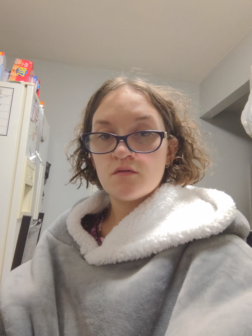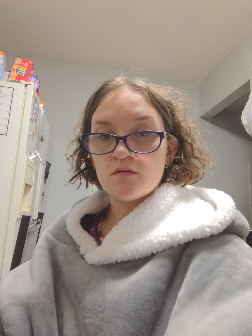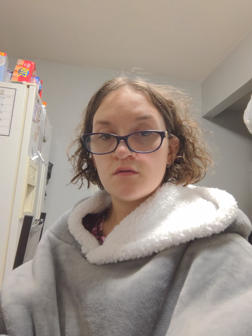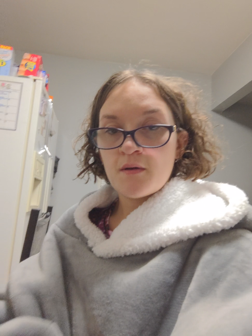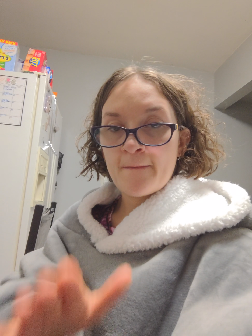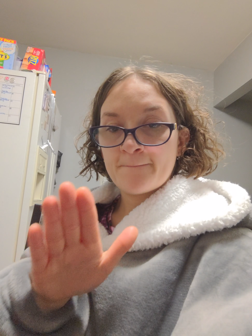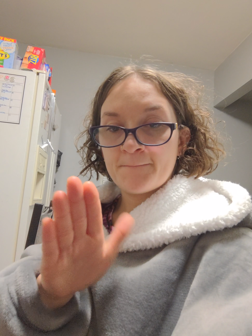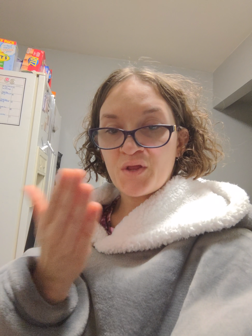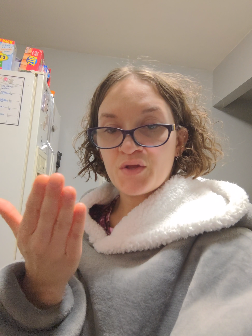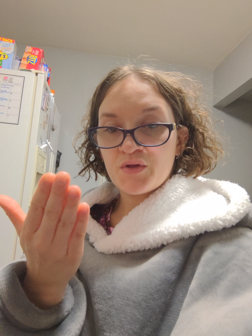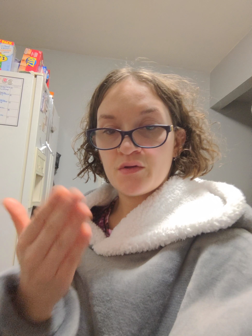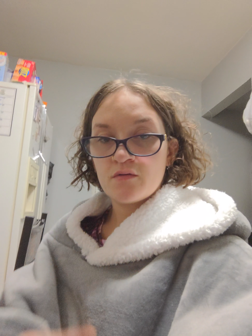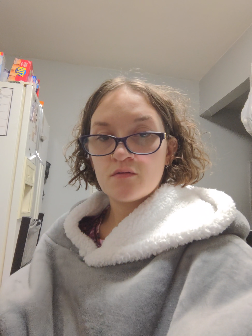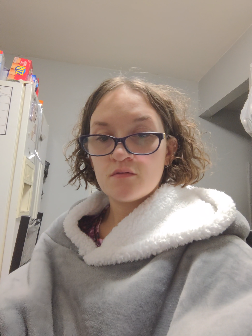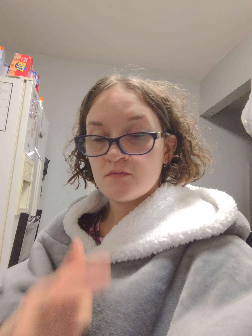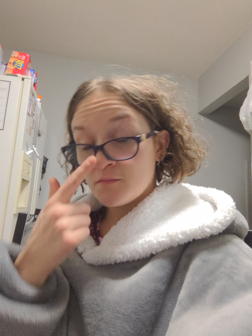book